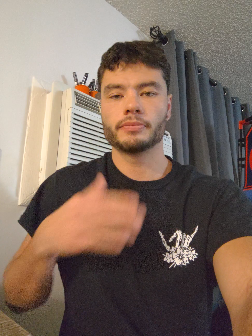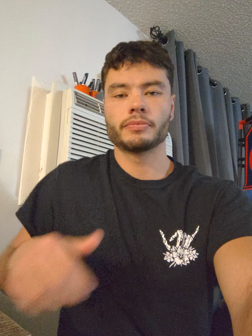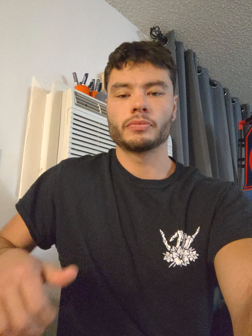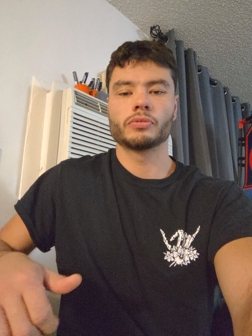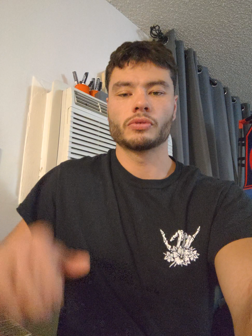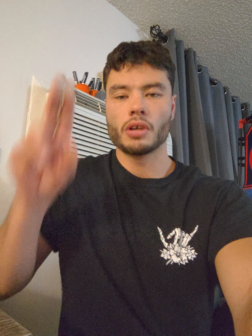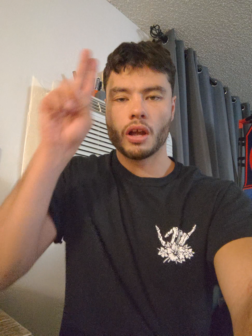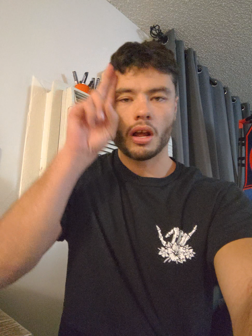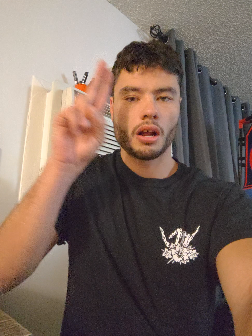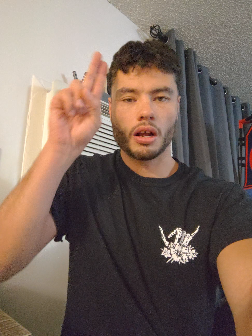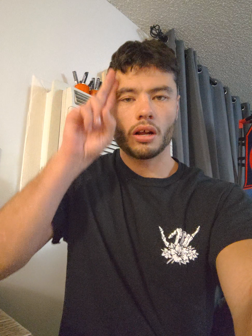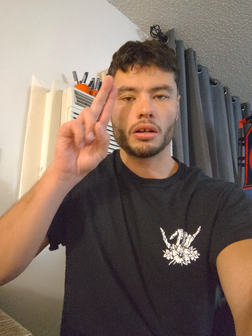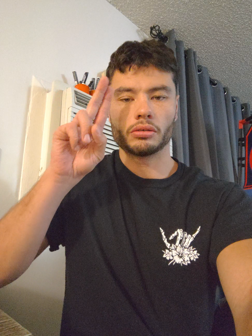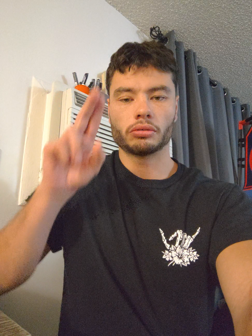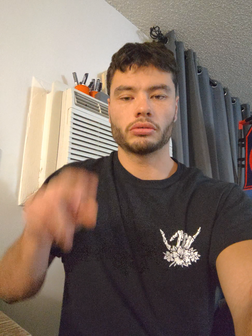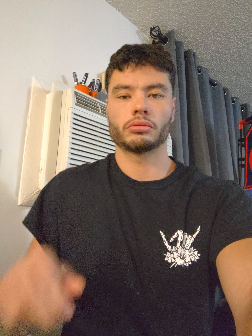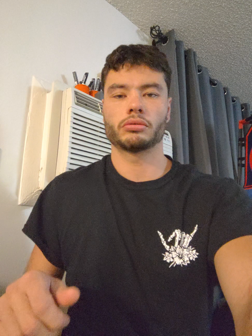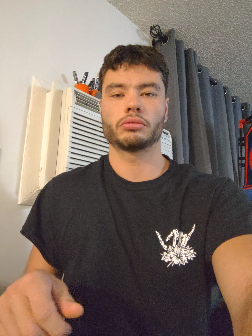uncle